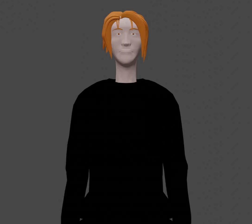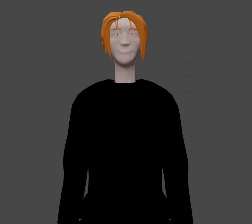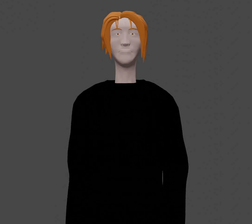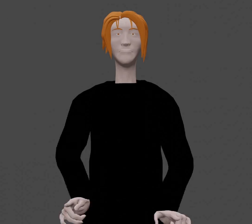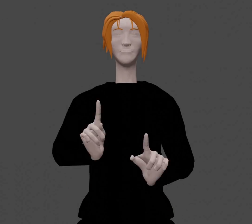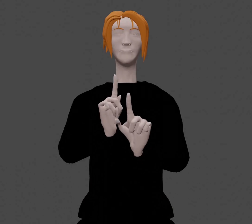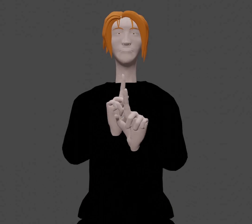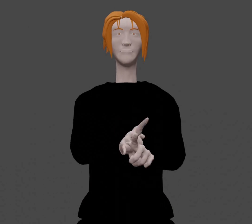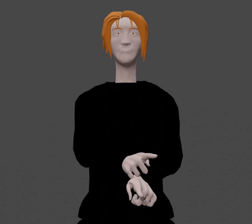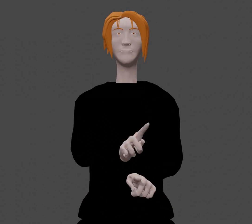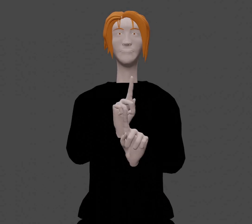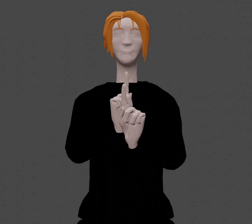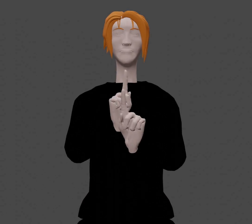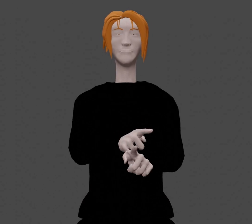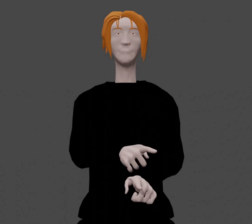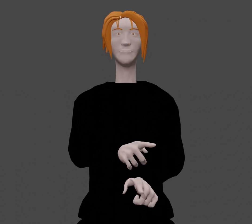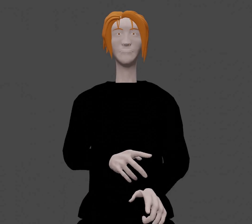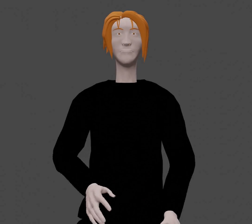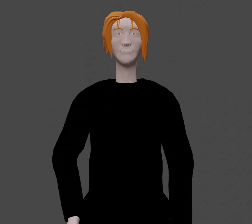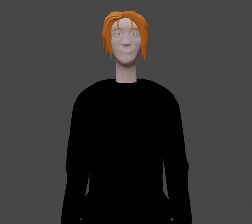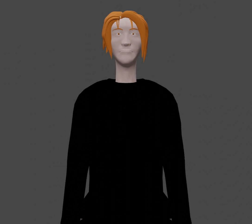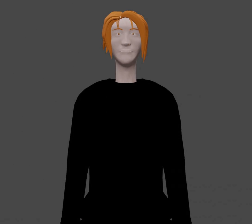Attend